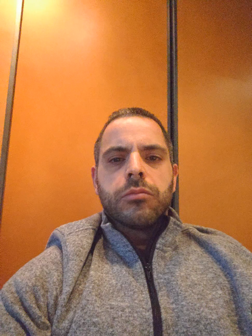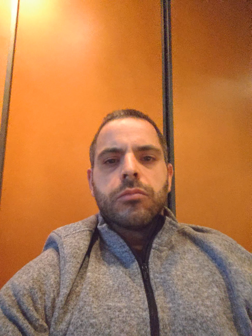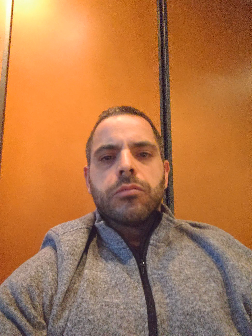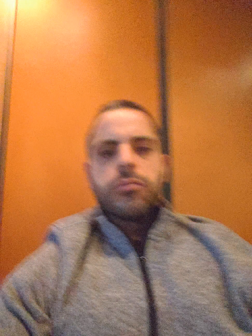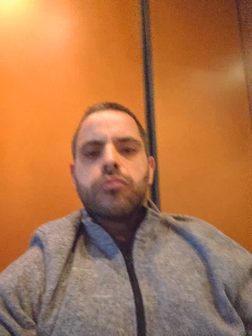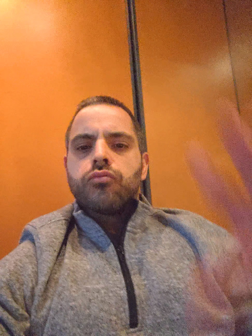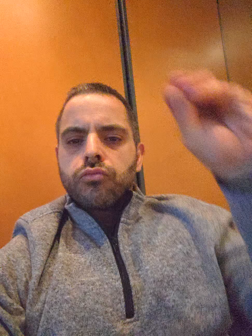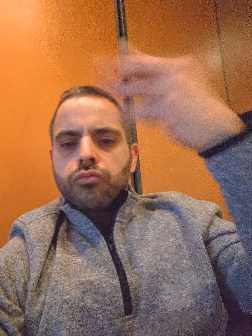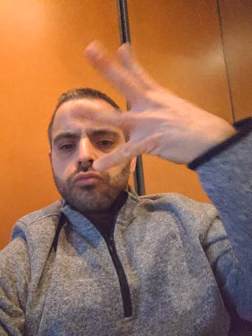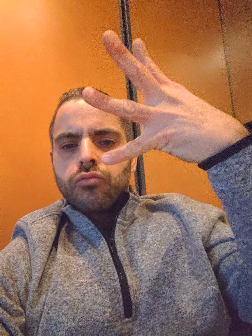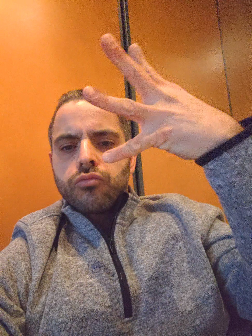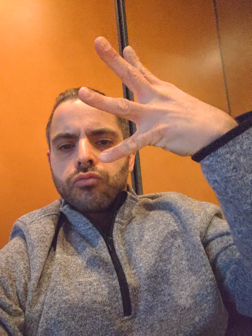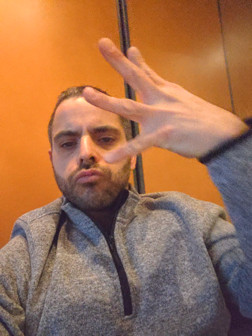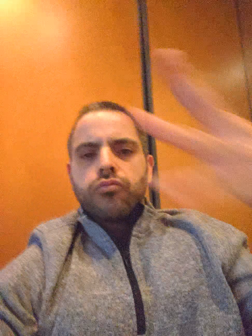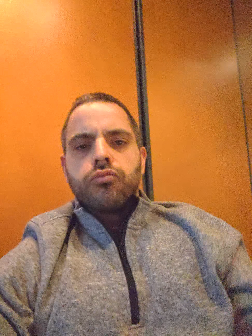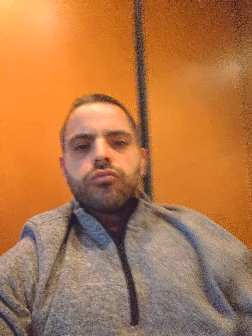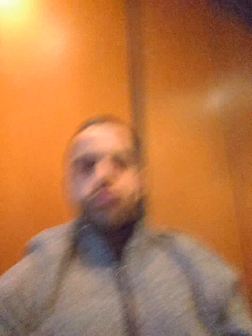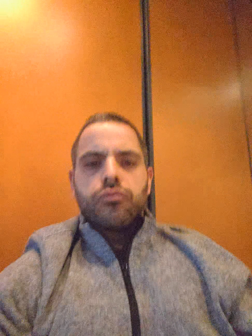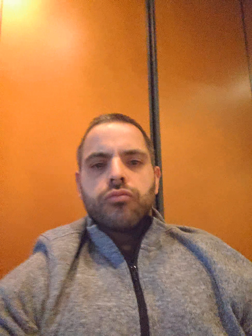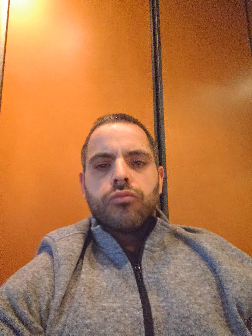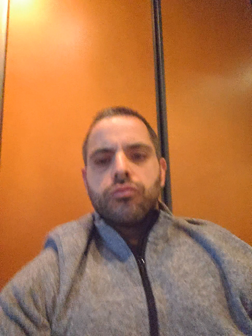sun